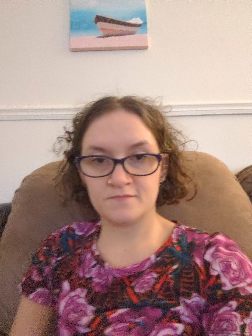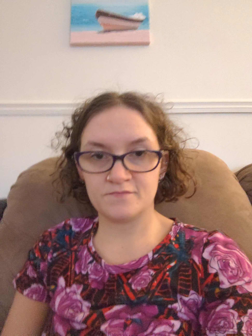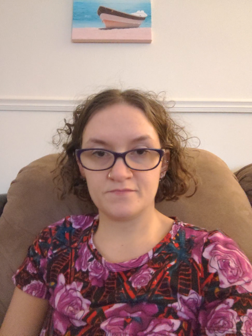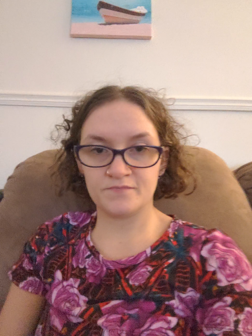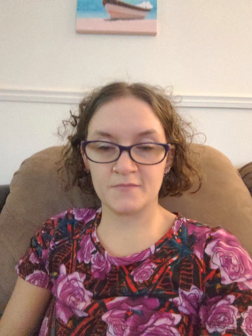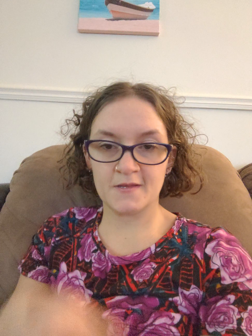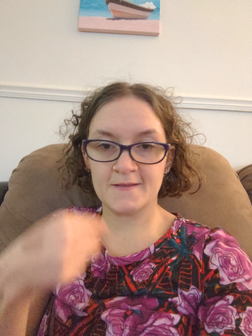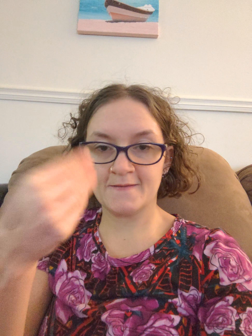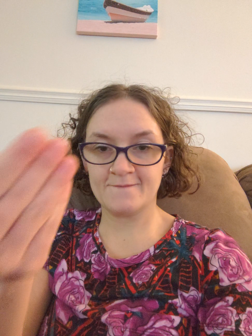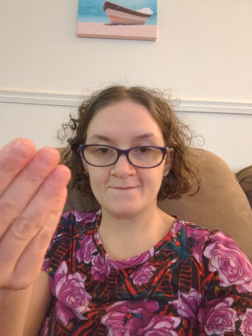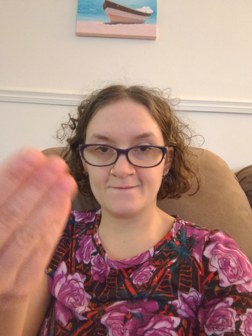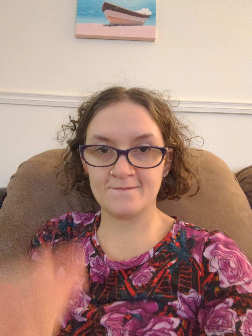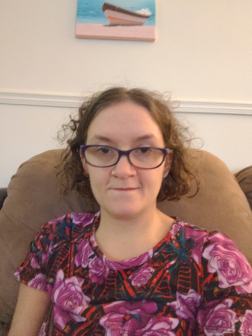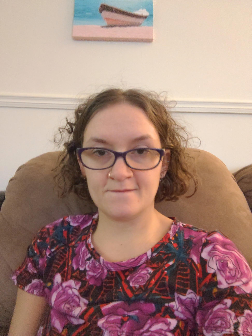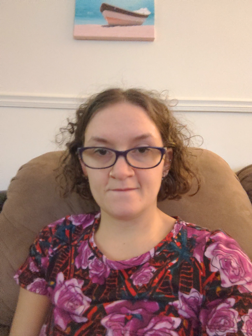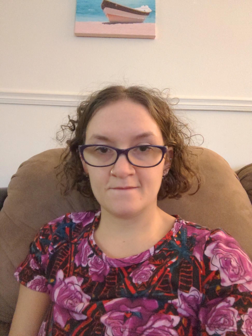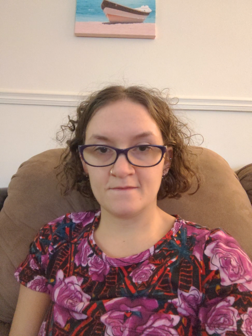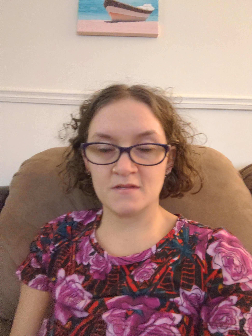give